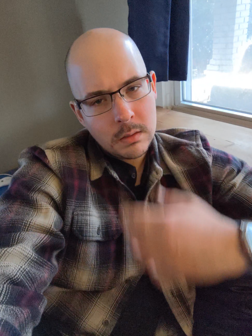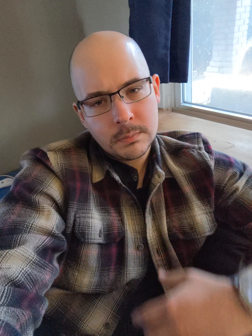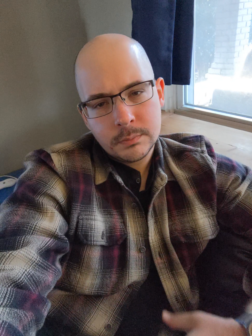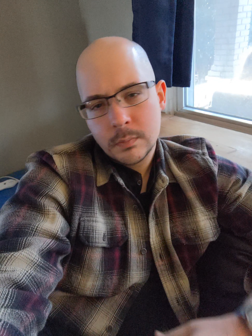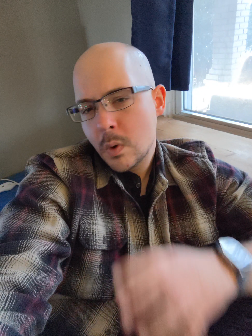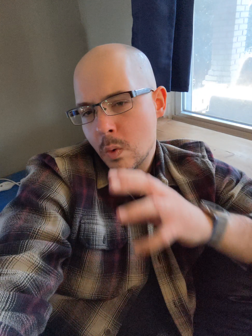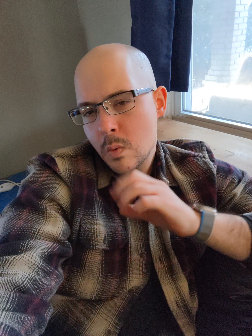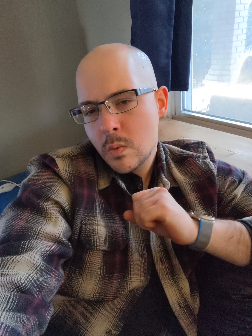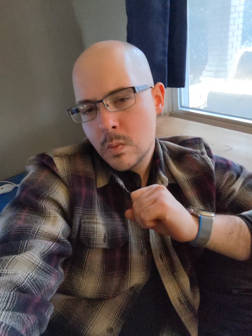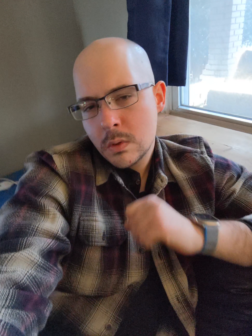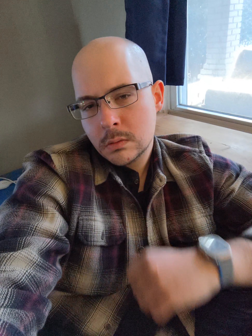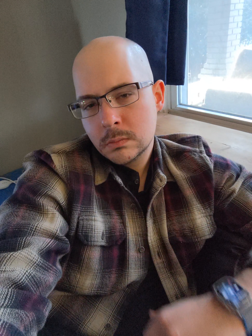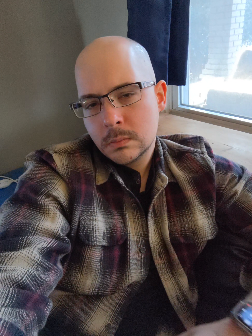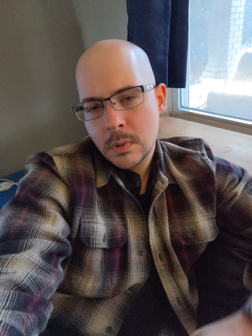old